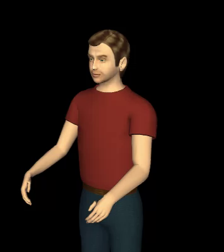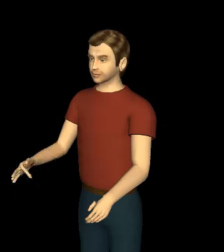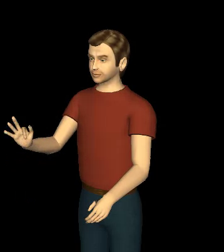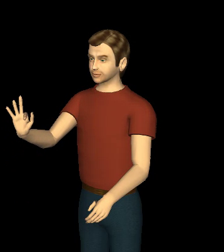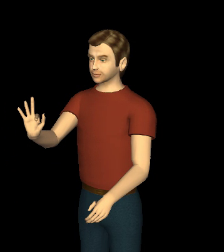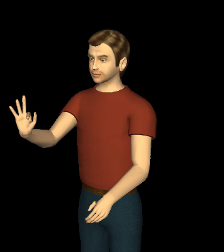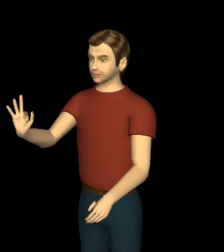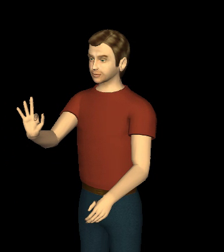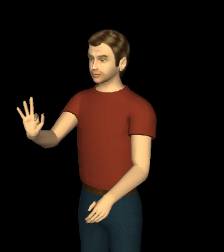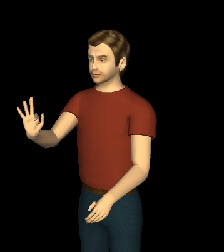أخ